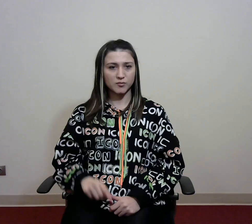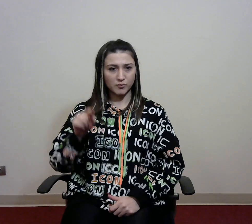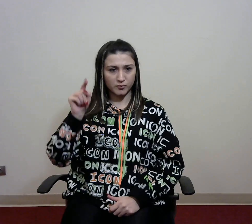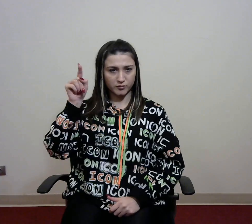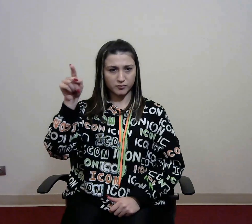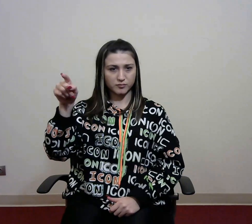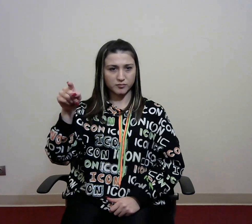O